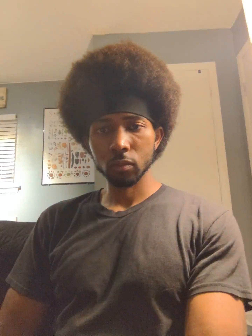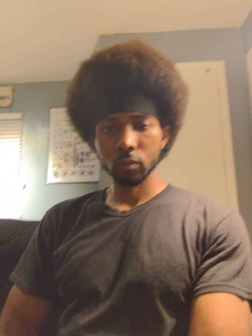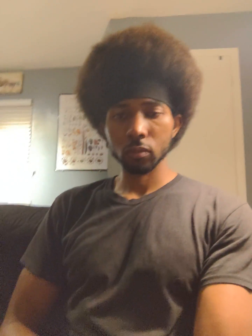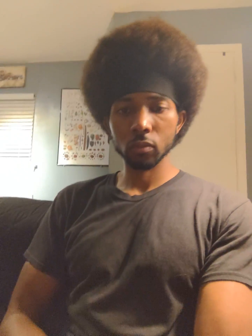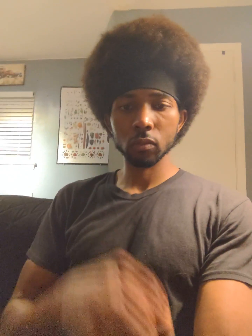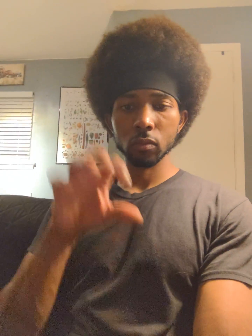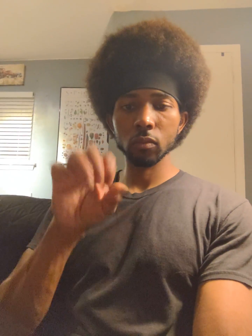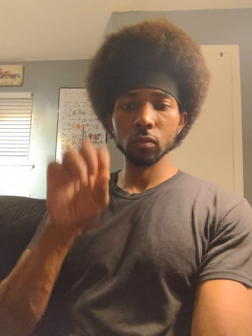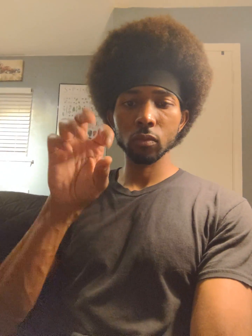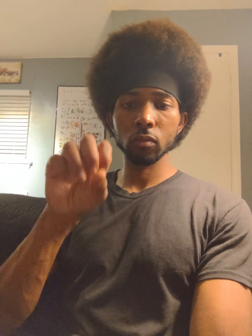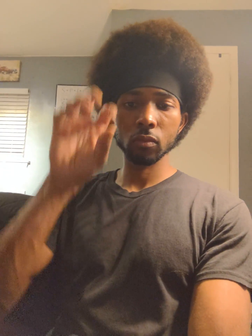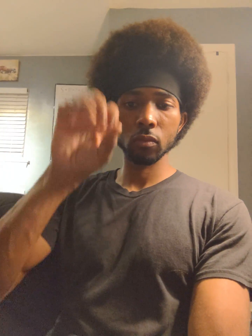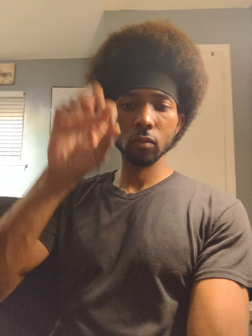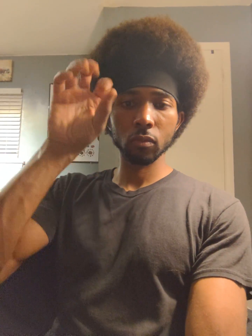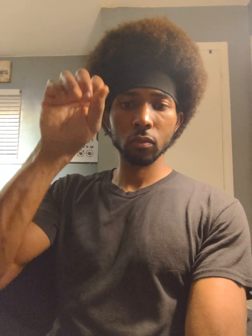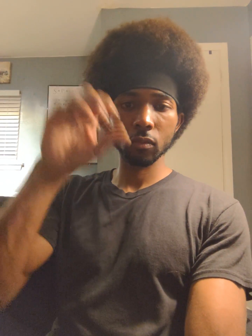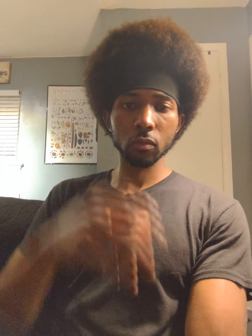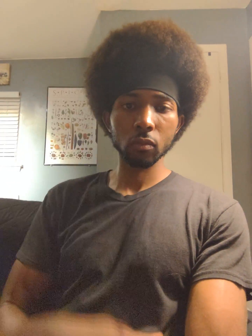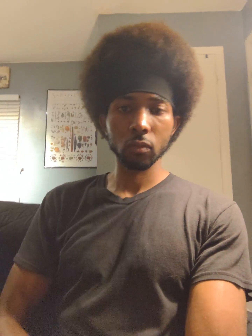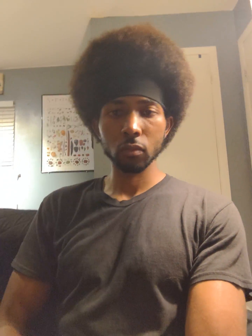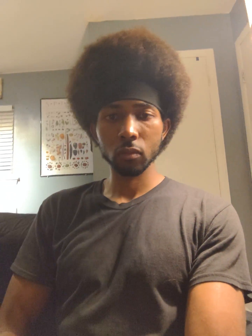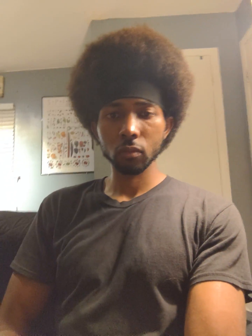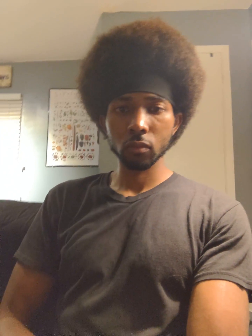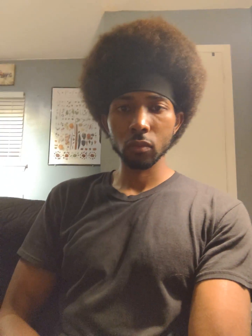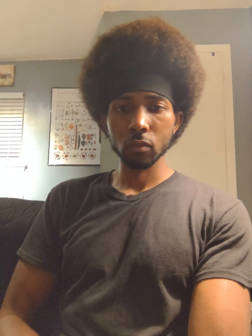ladder